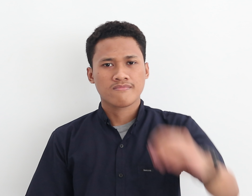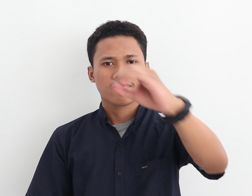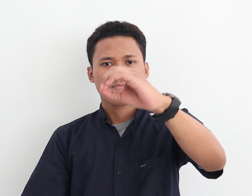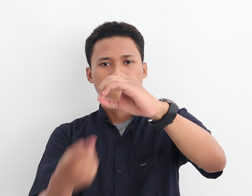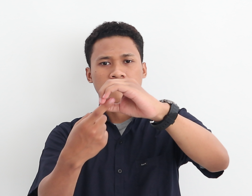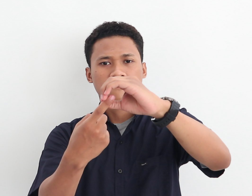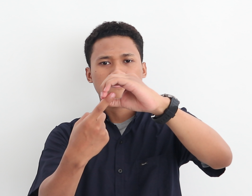Q